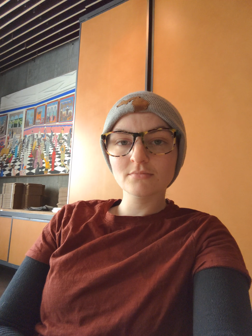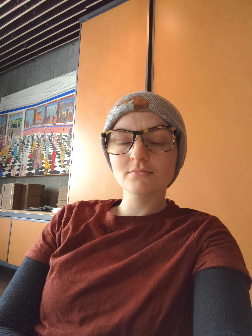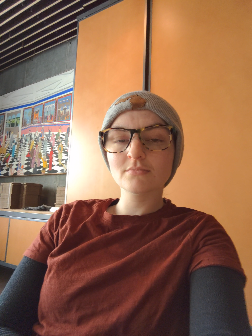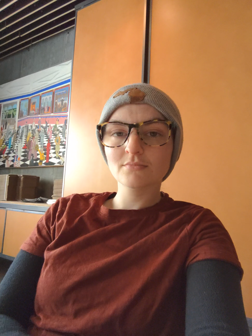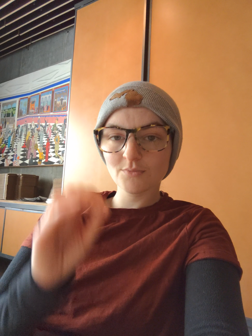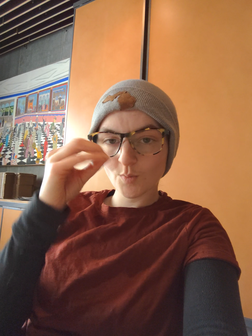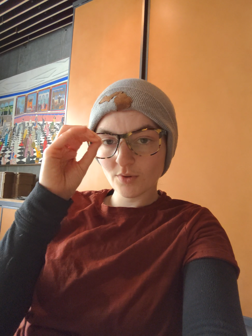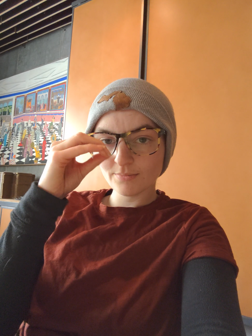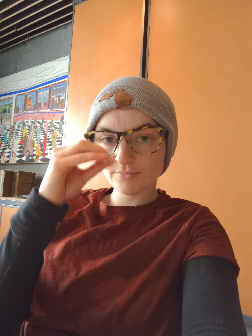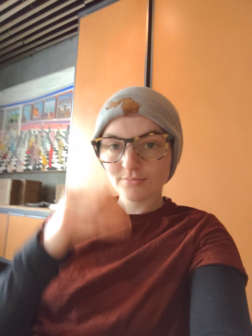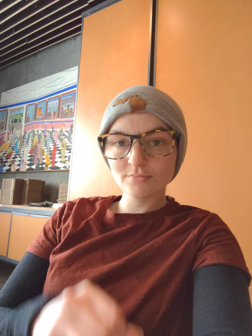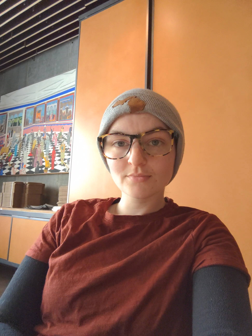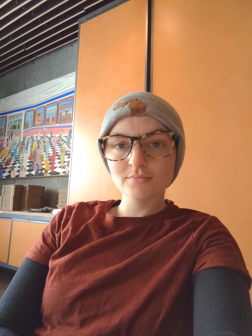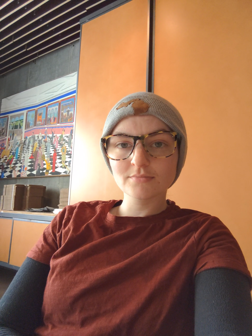owl